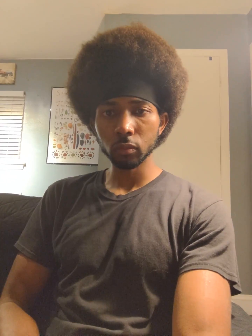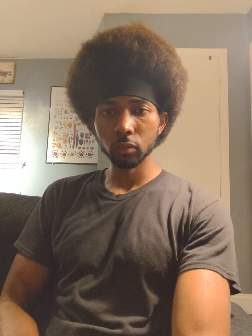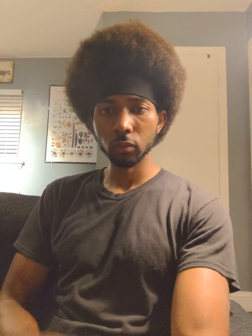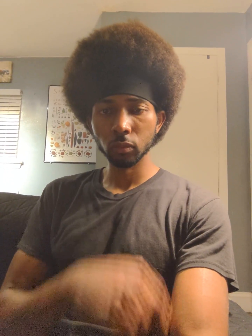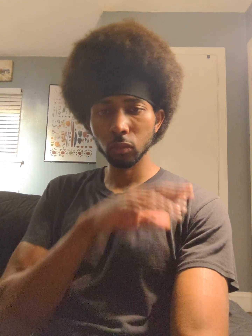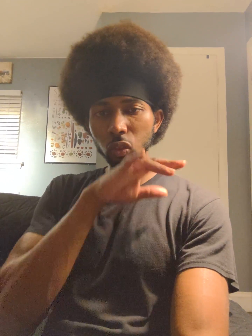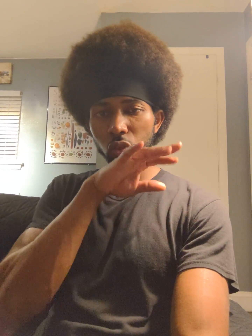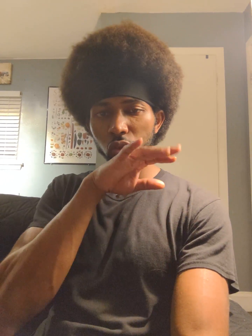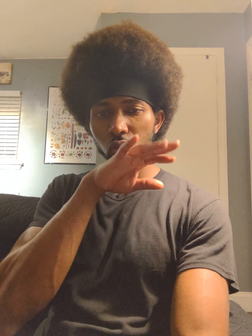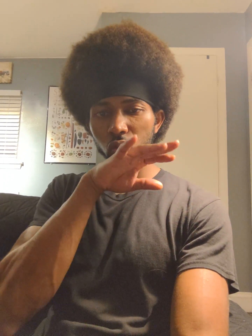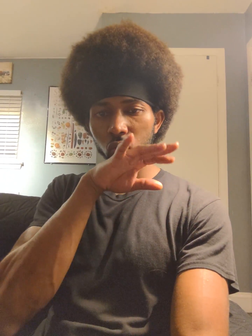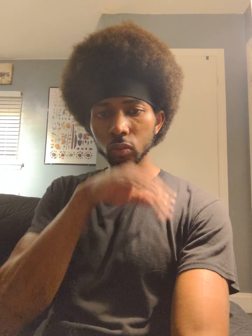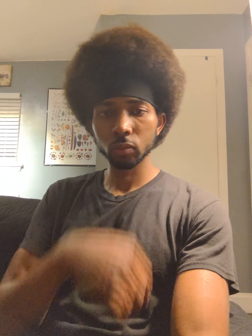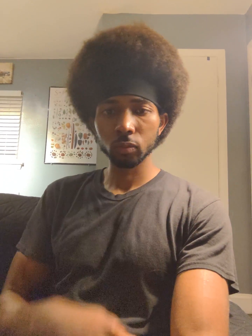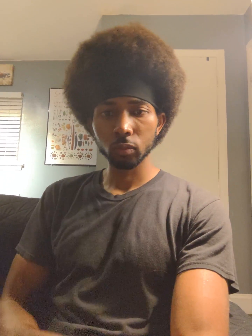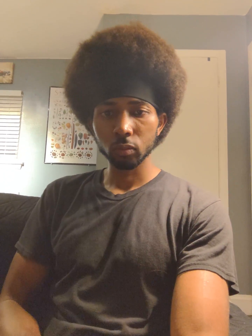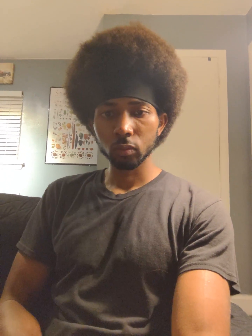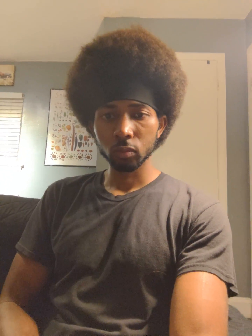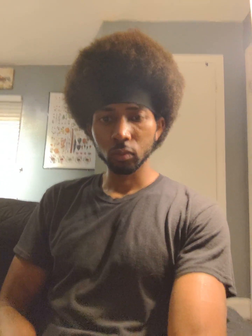naughty